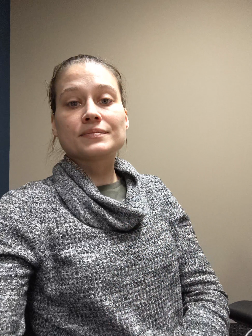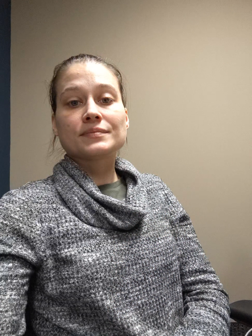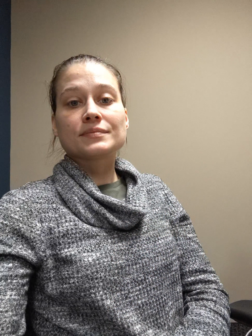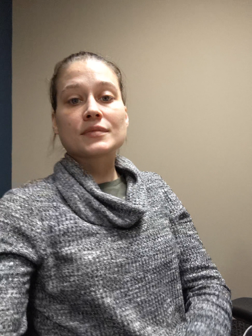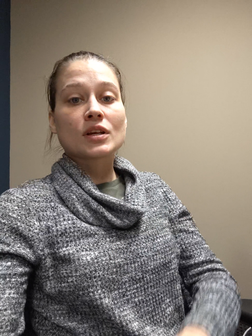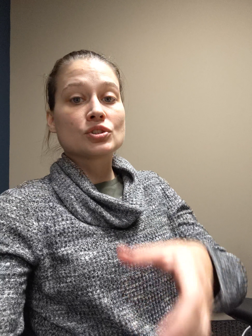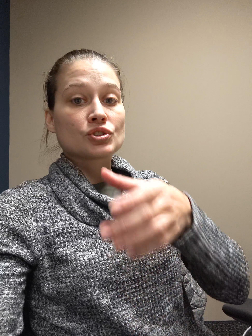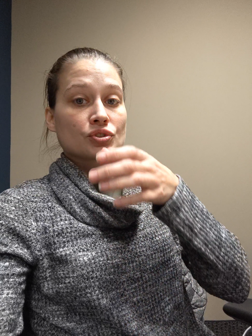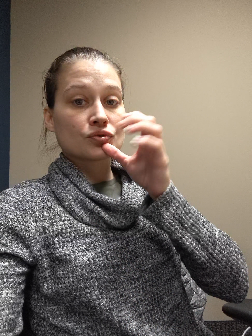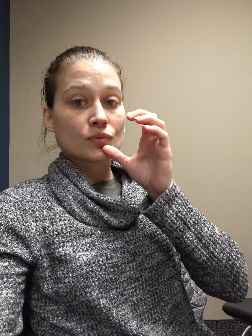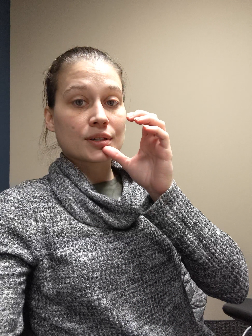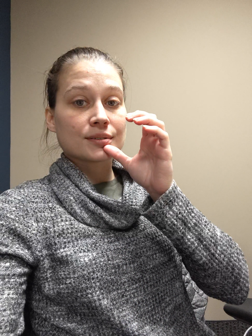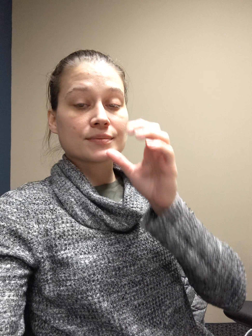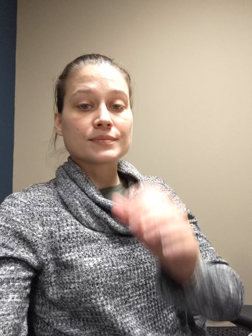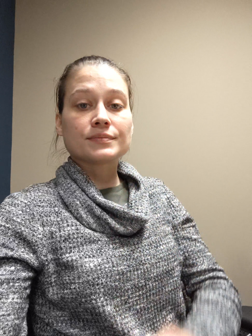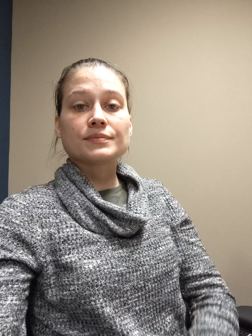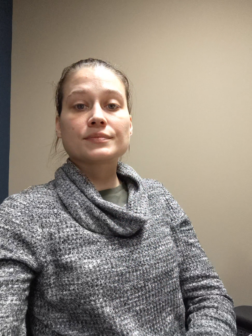drink